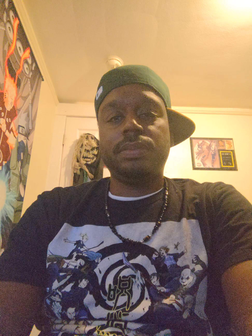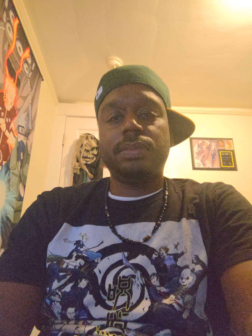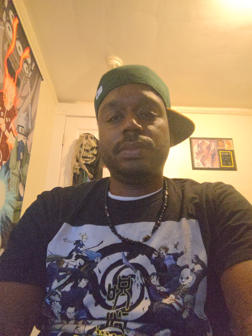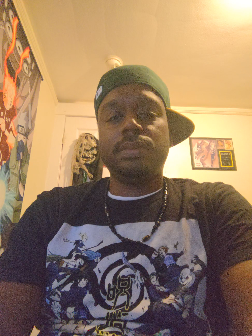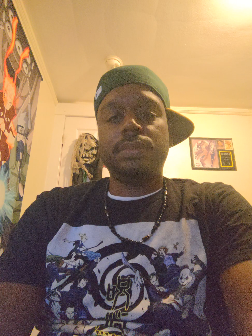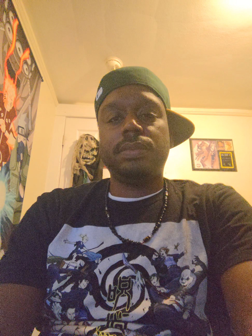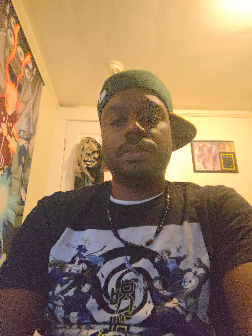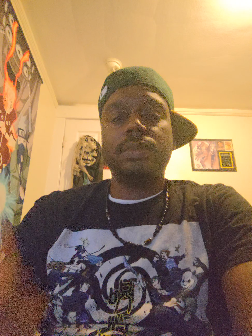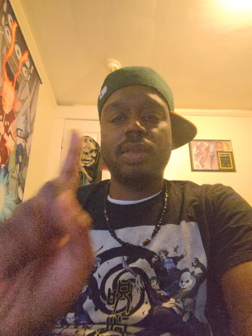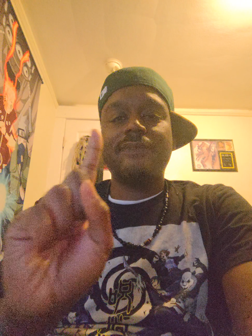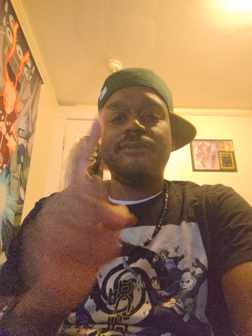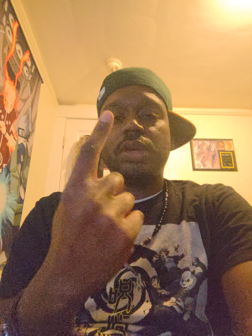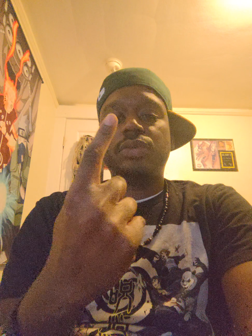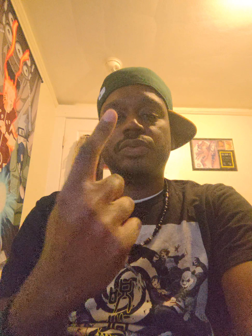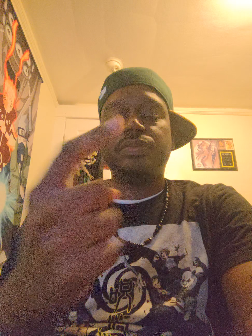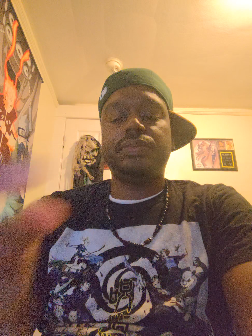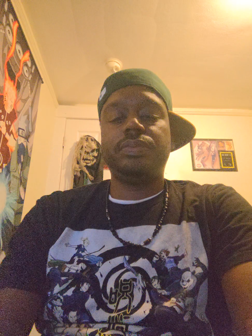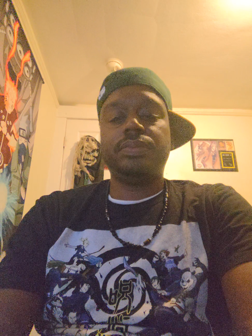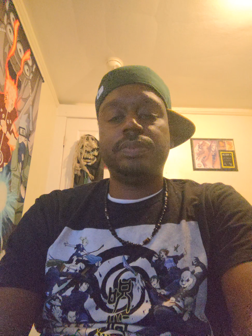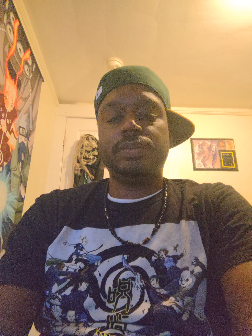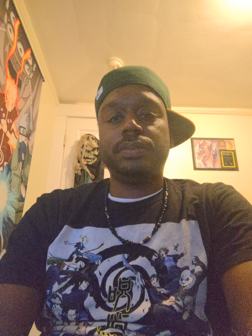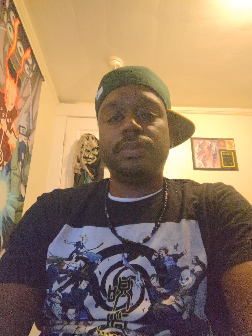first